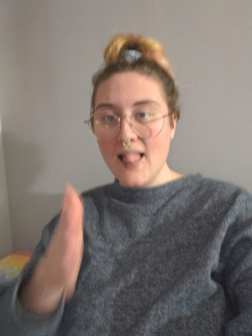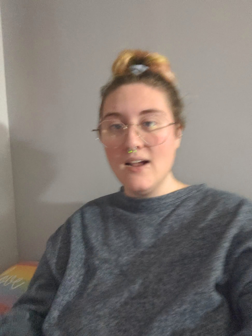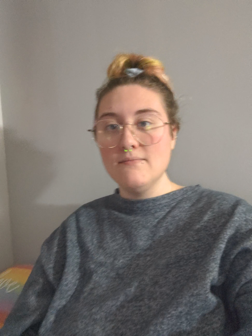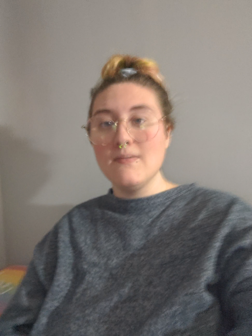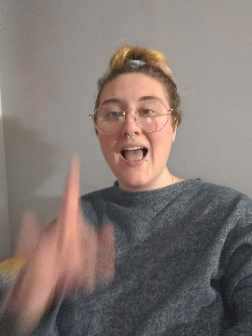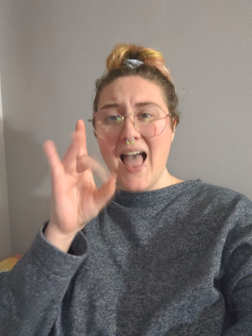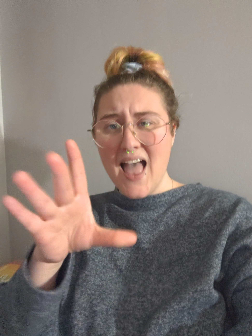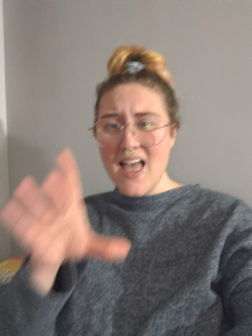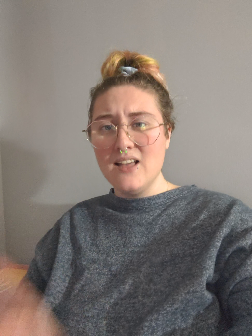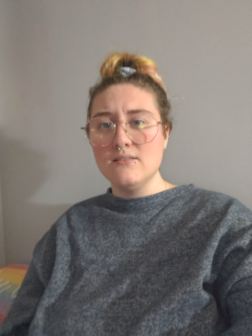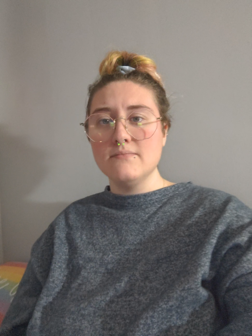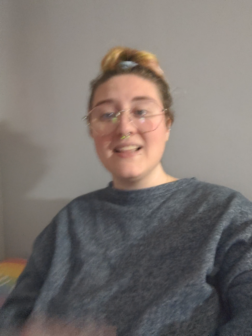hate